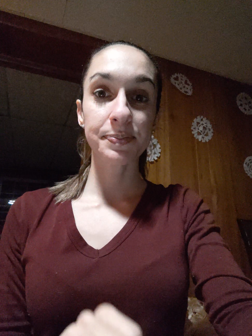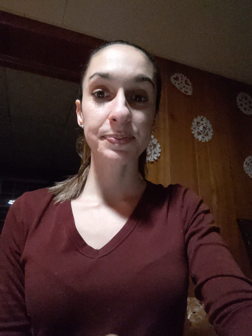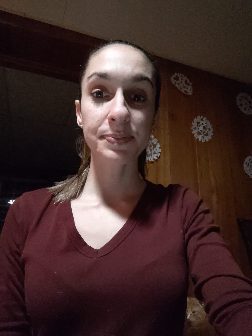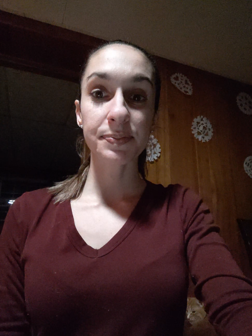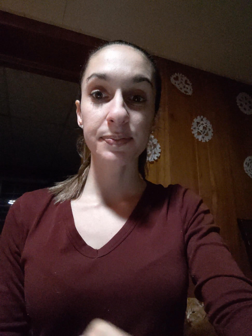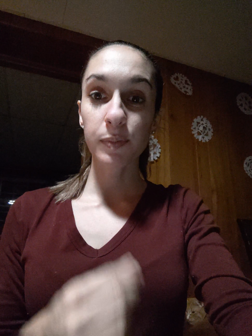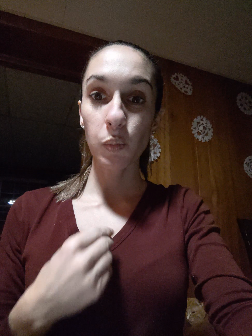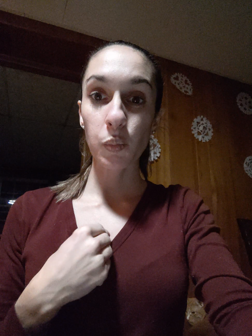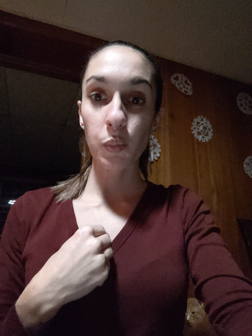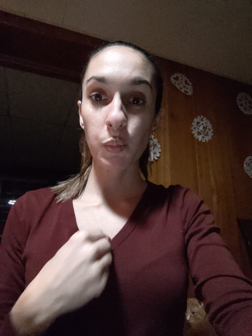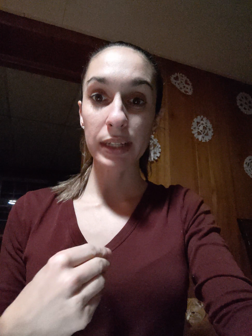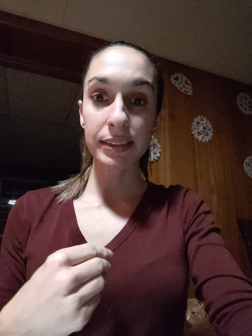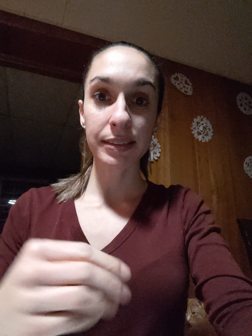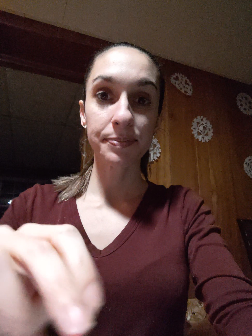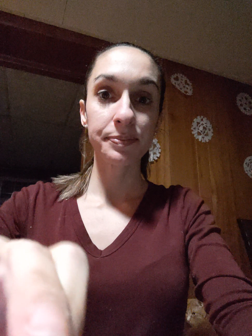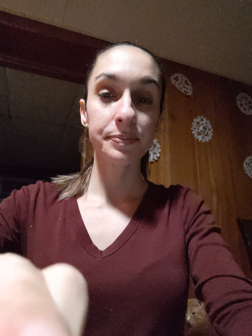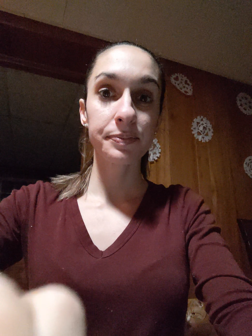white